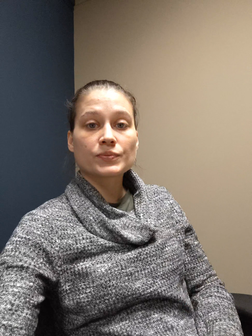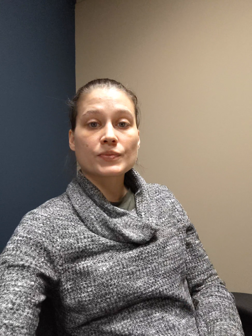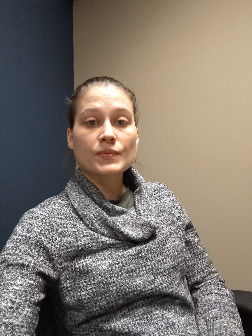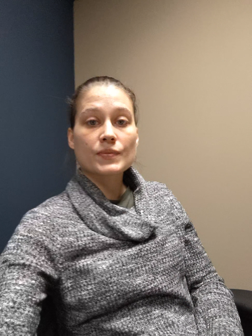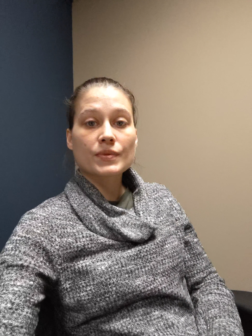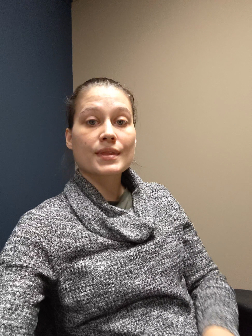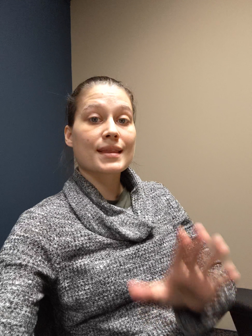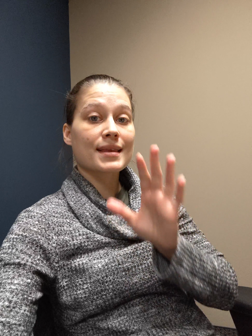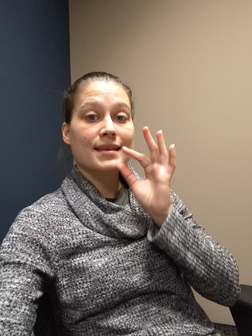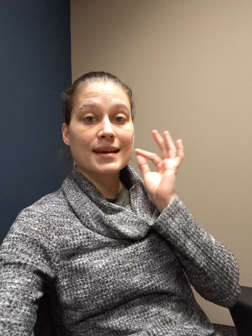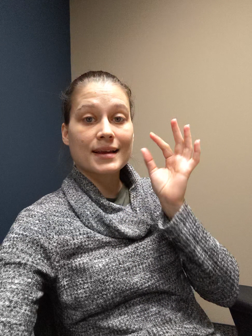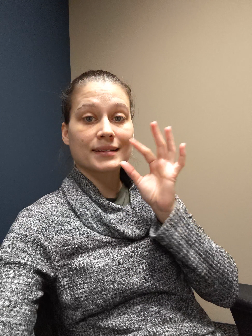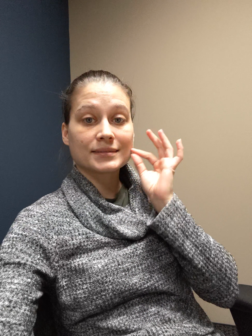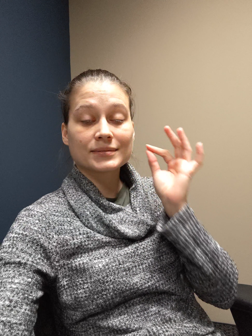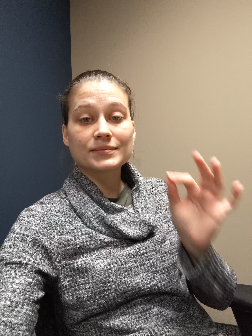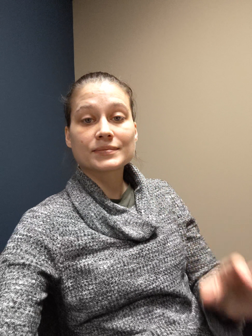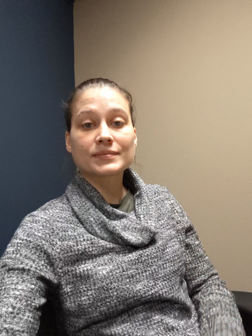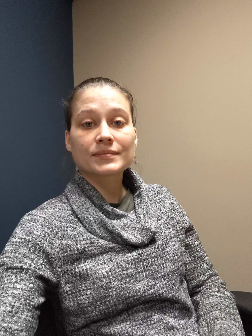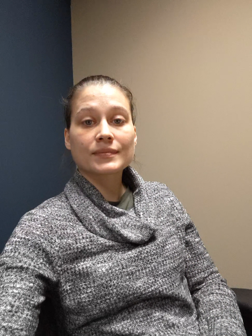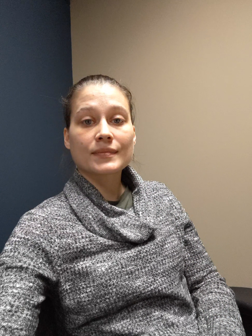cat